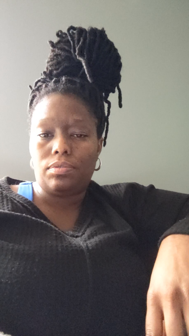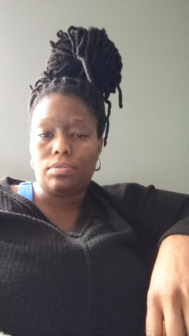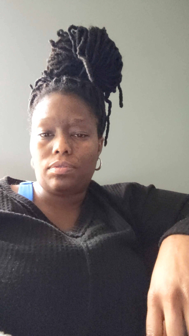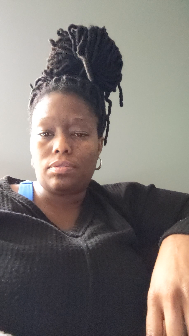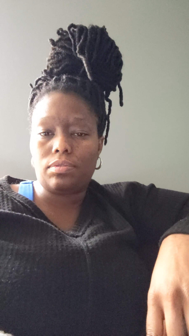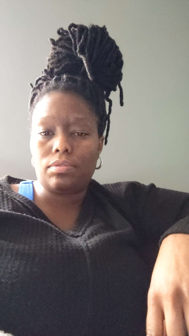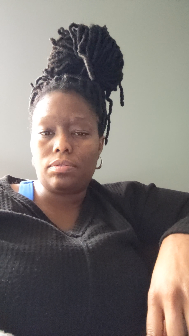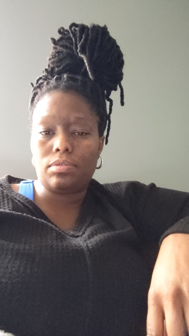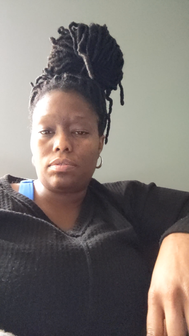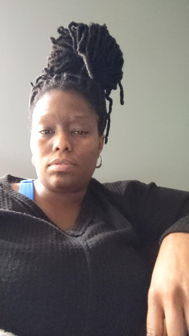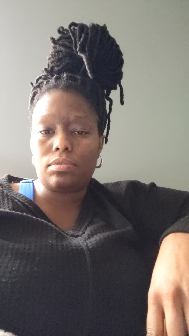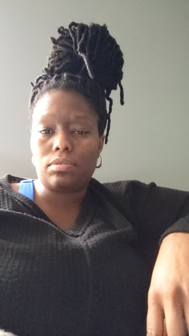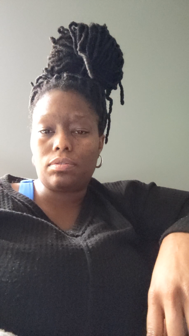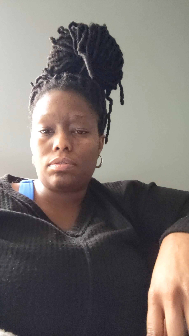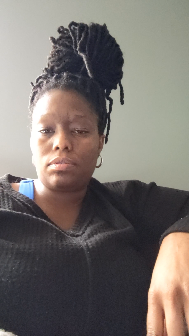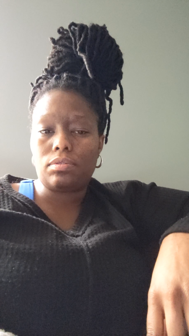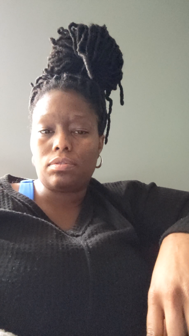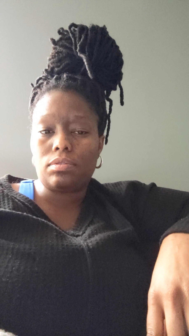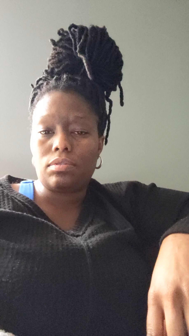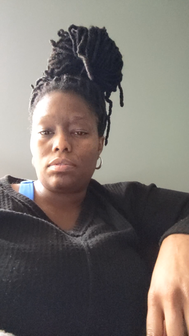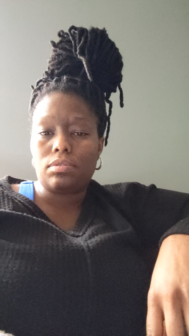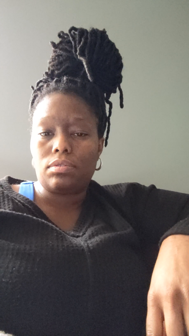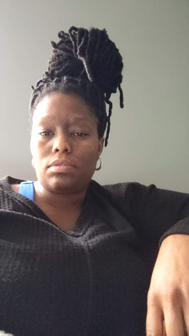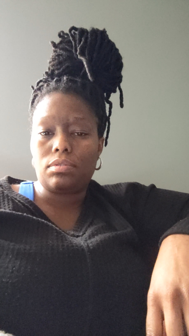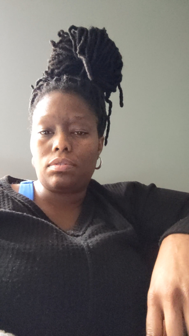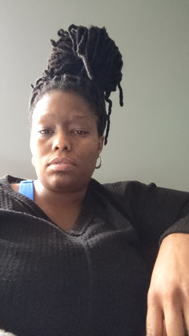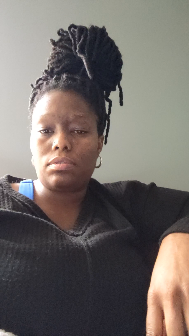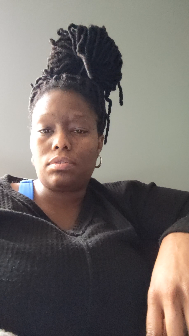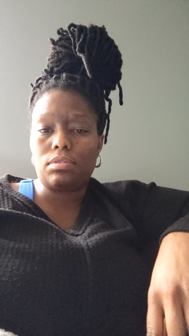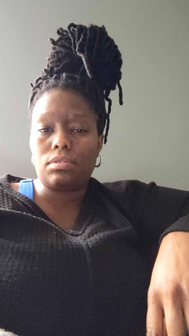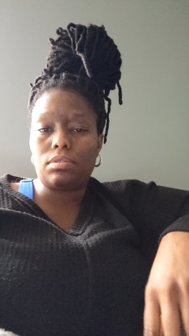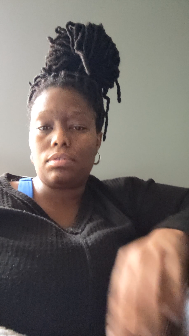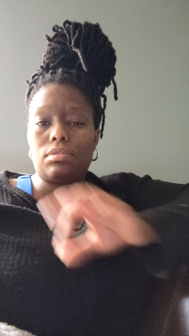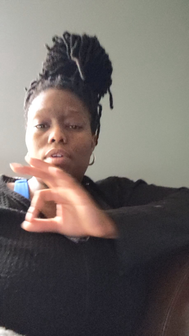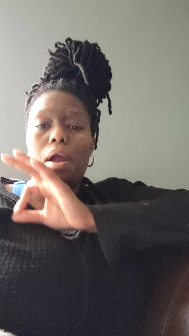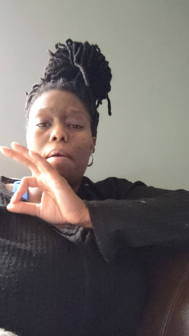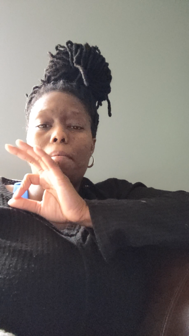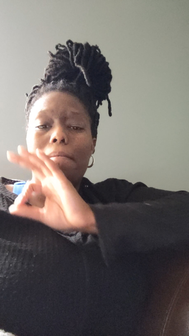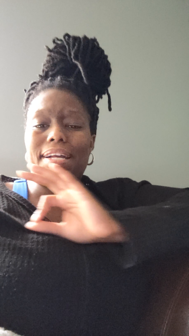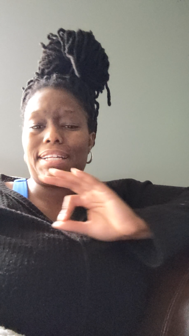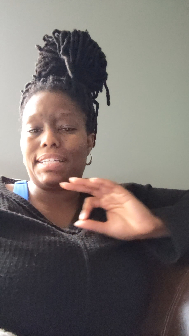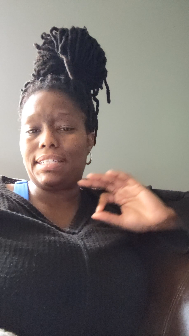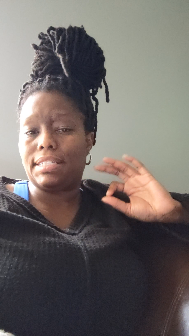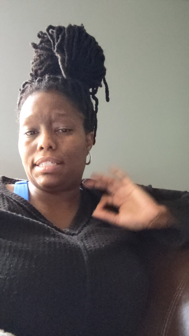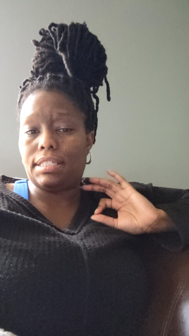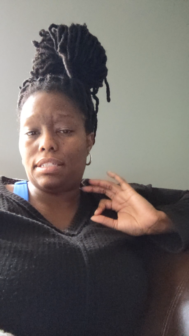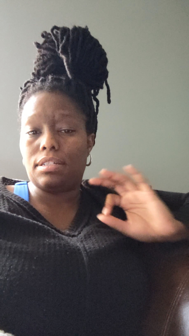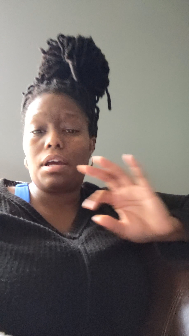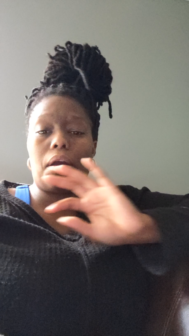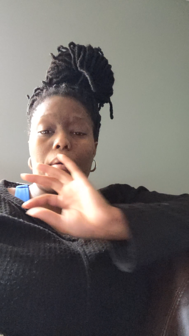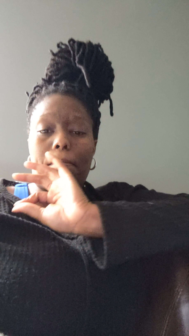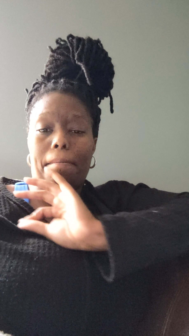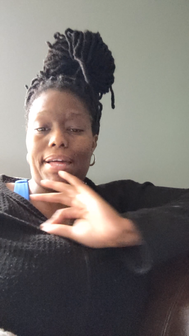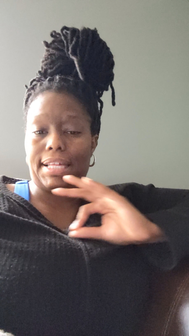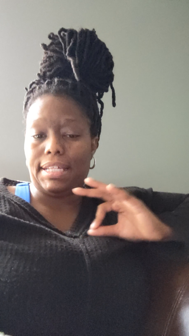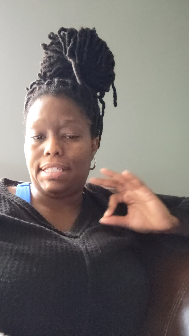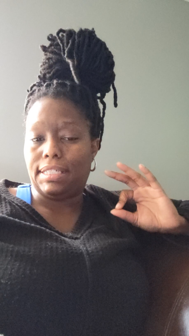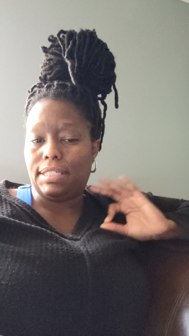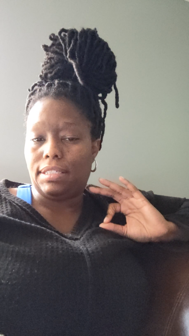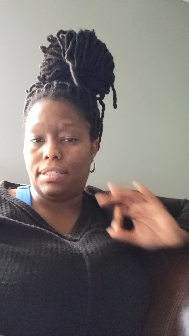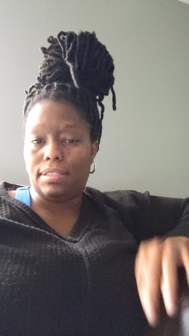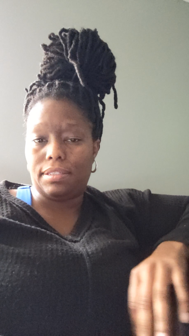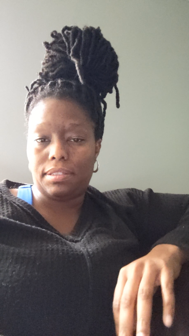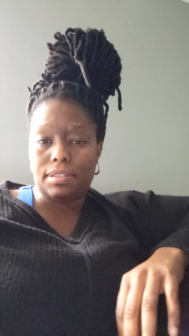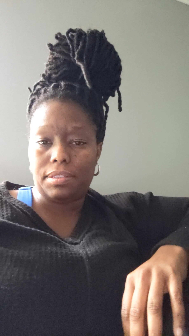beads